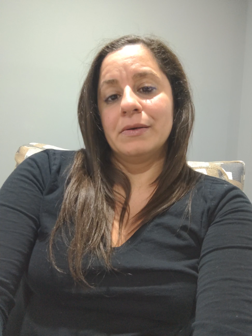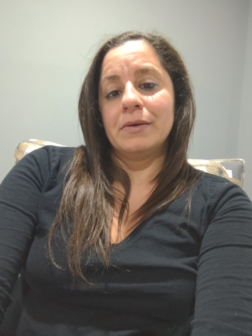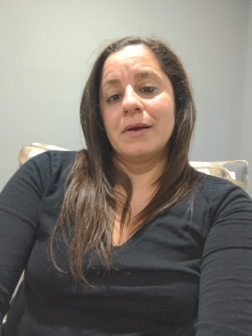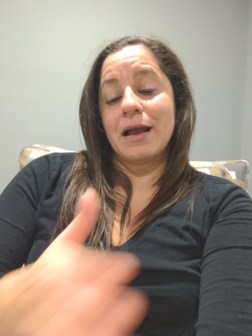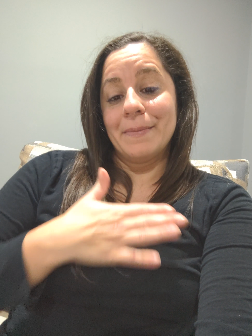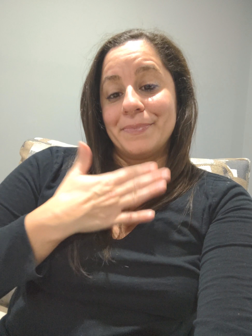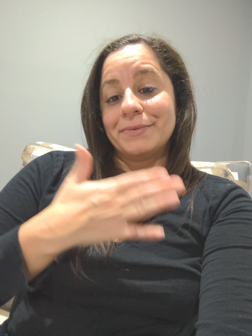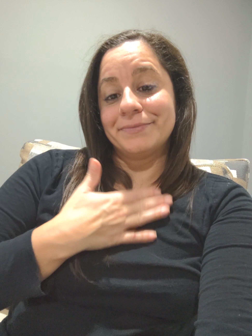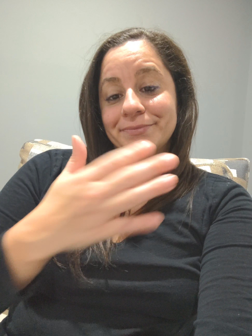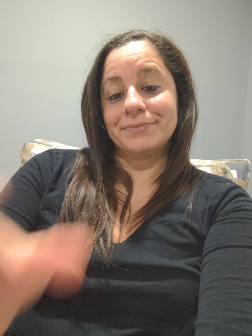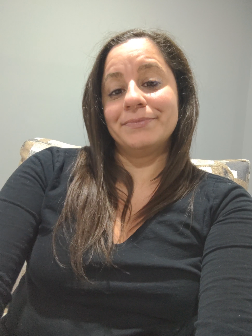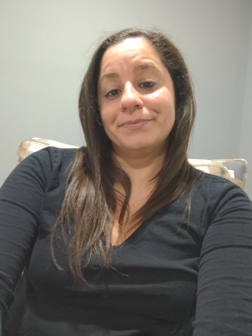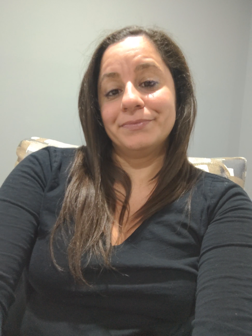happy